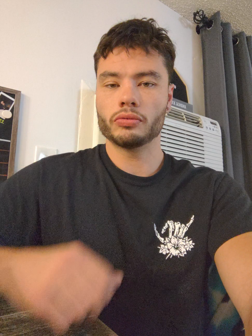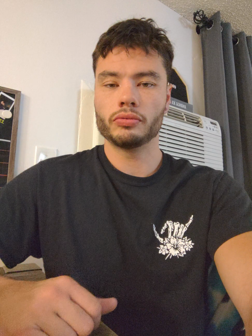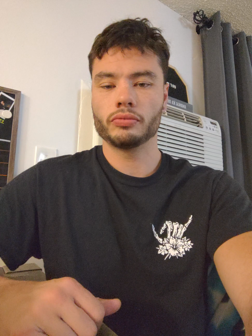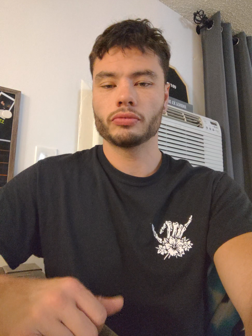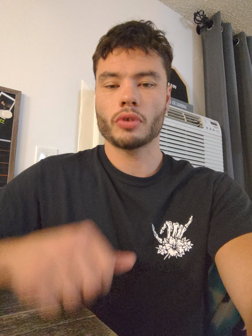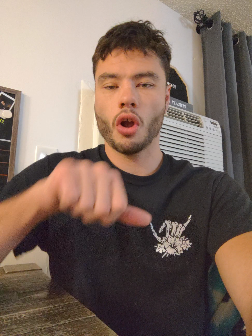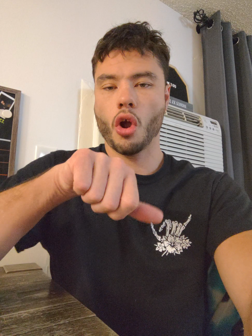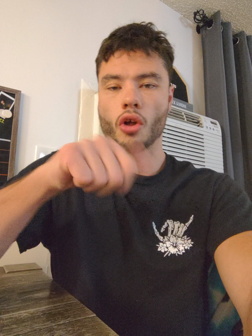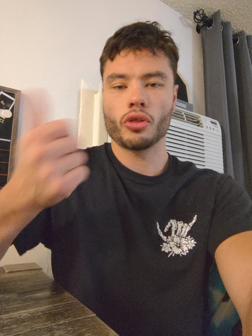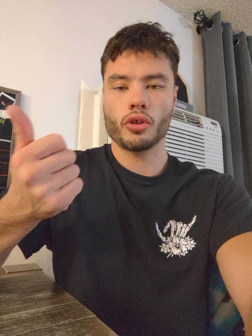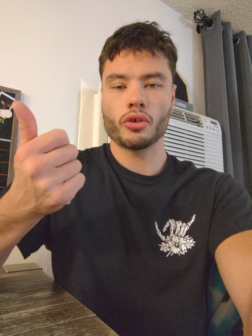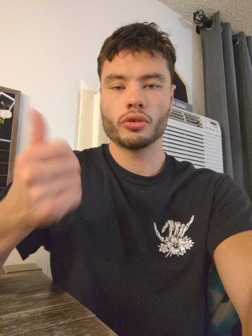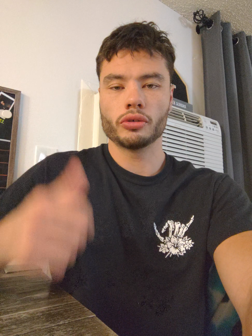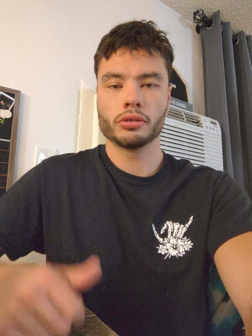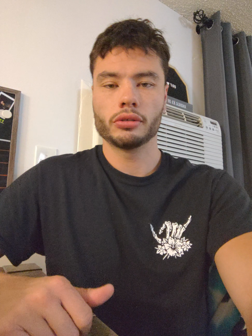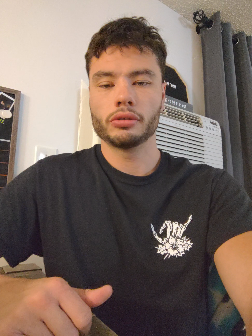another